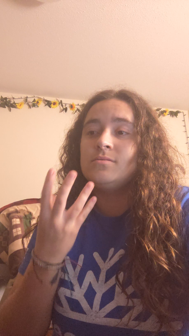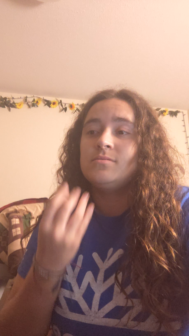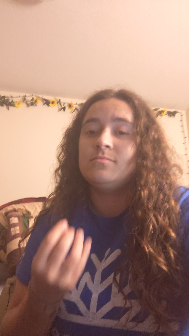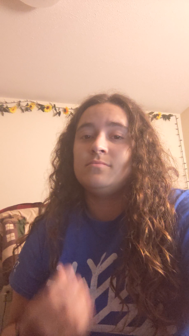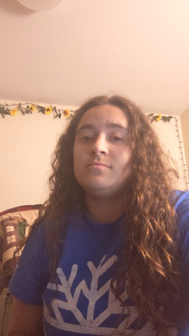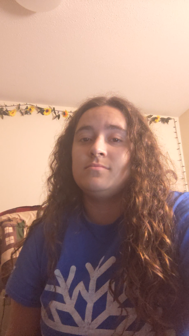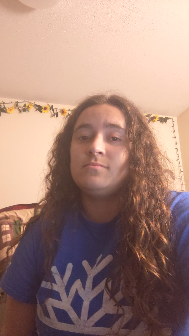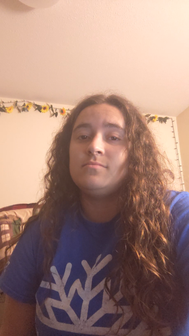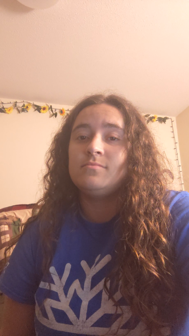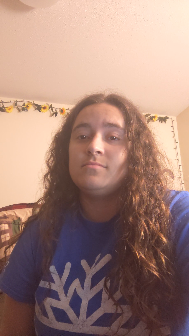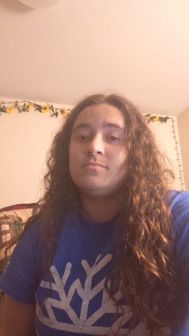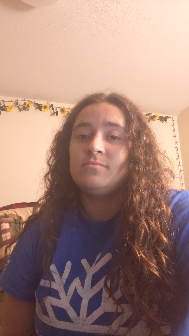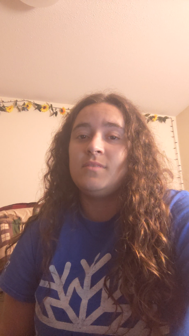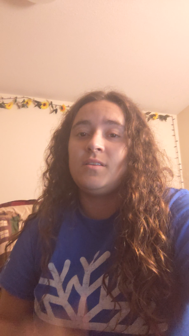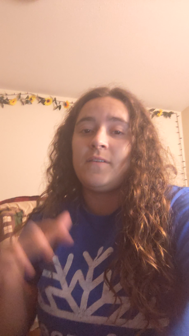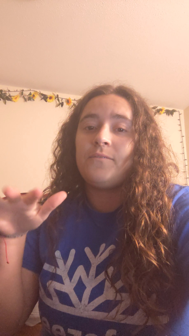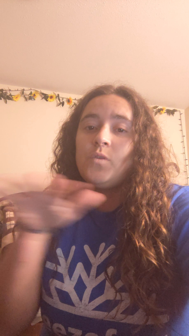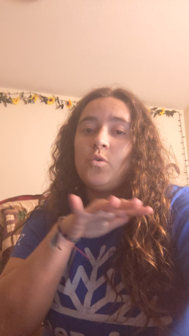full